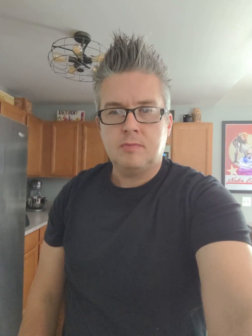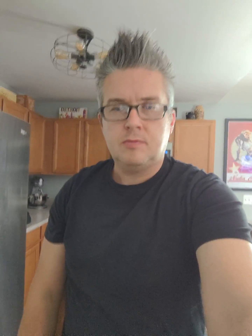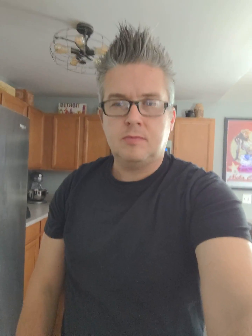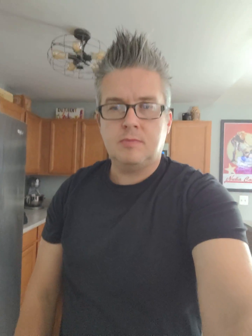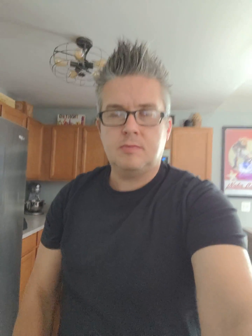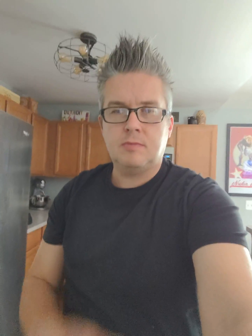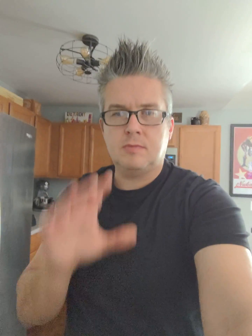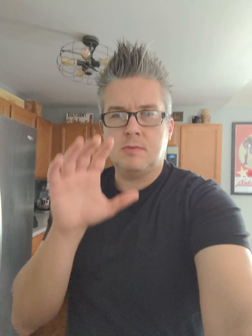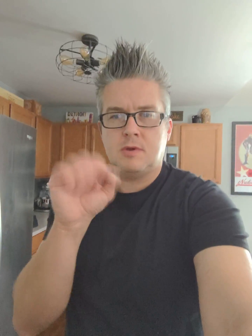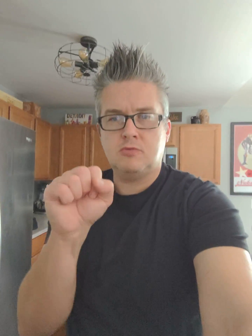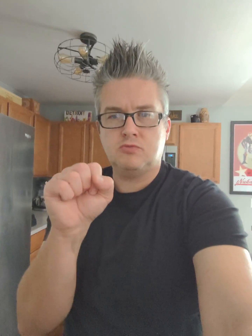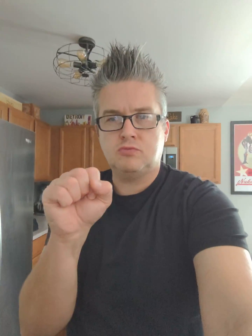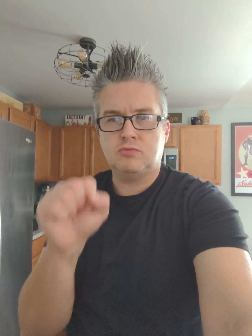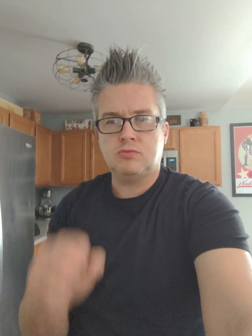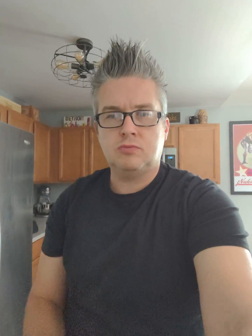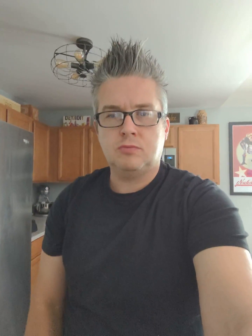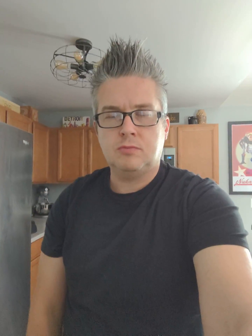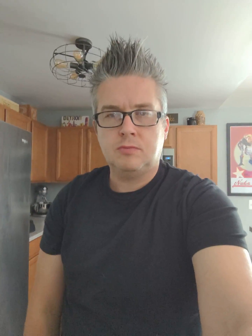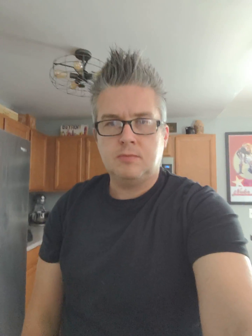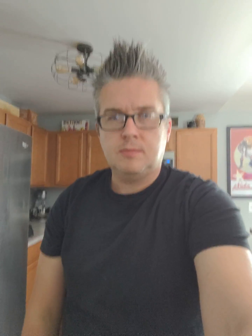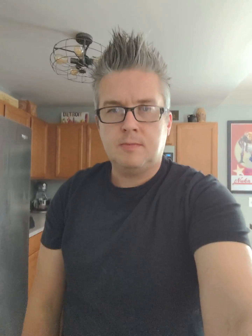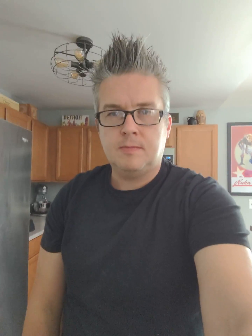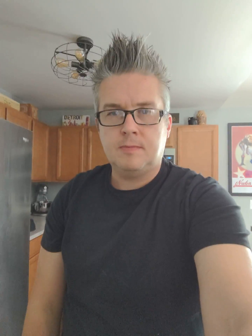catch